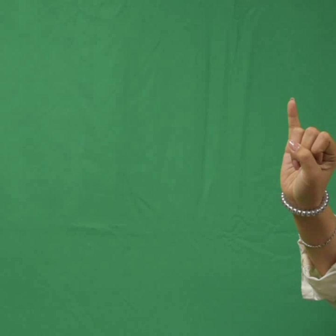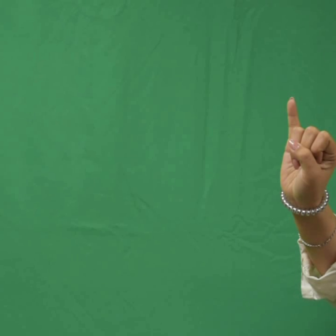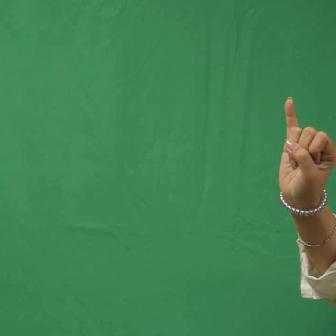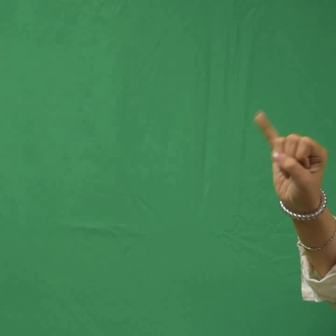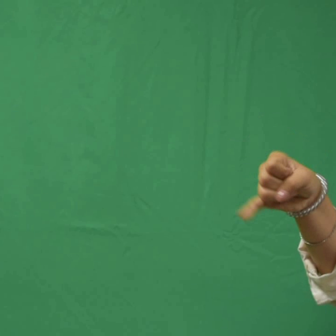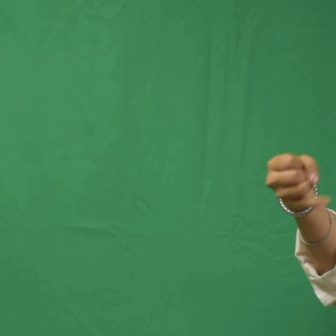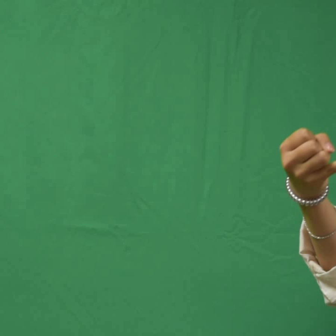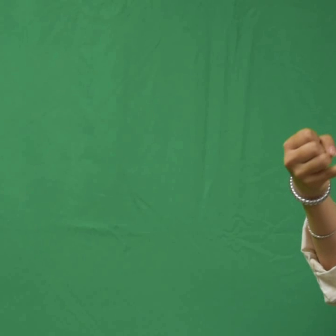J